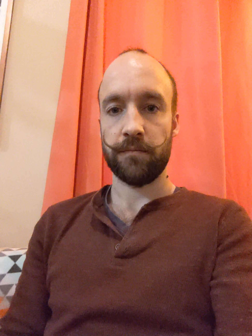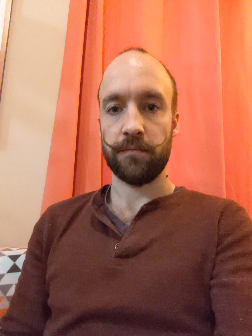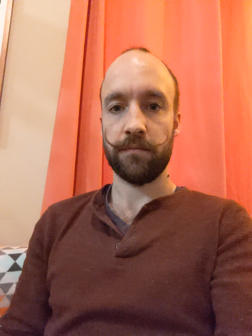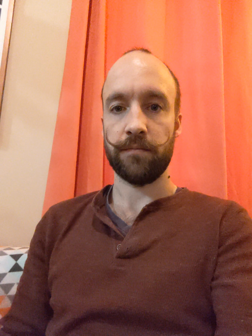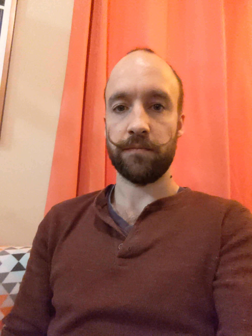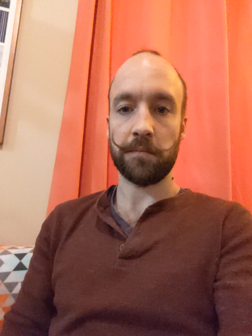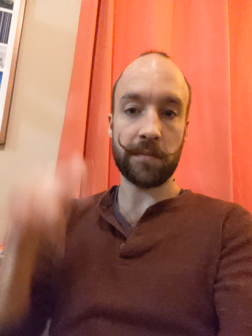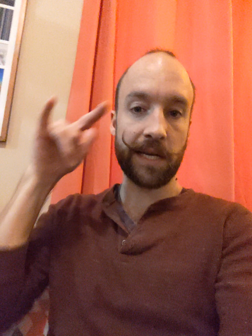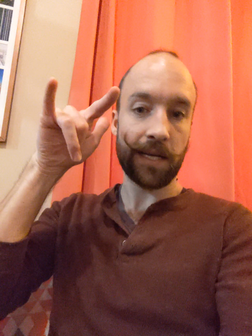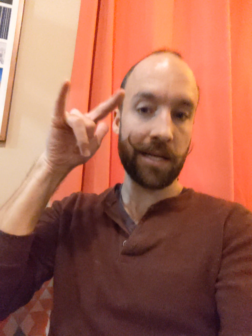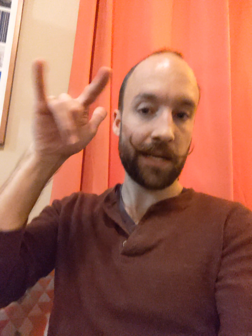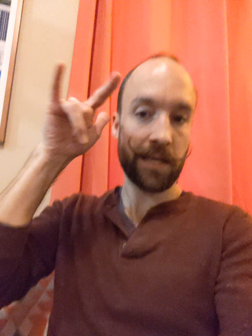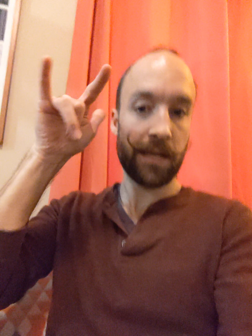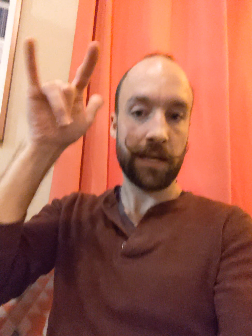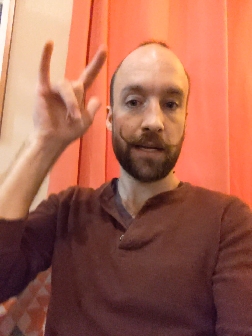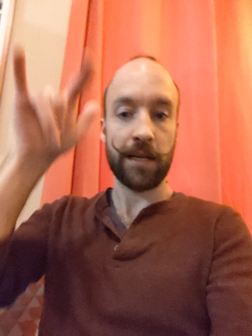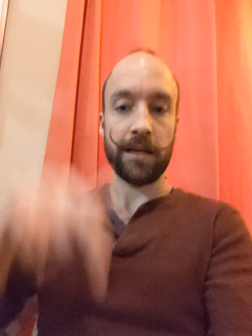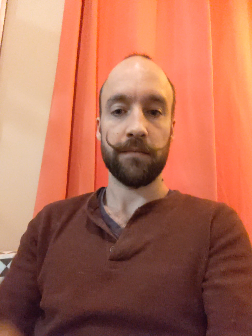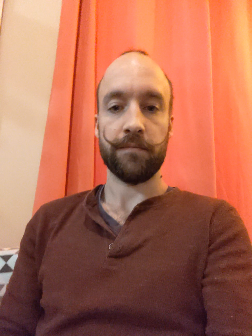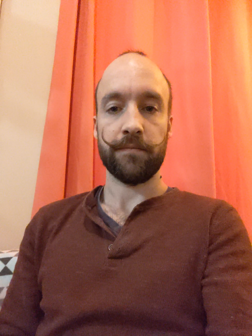airplane